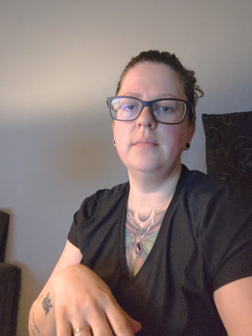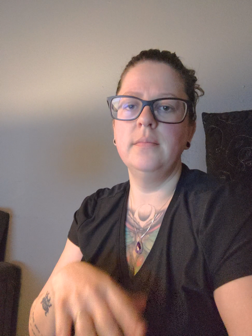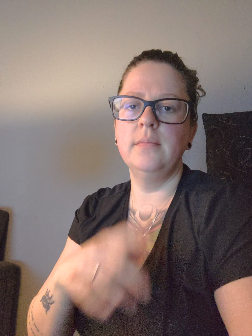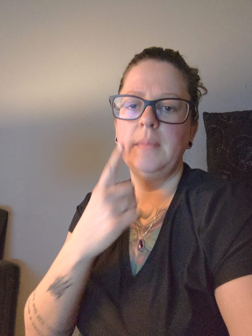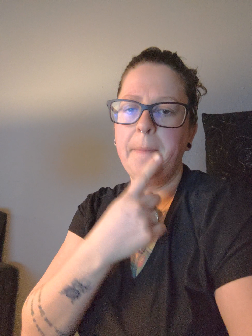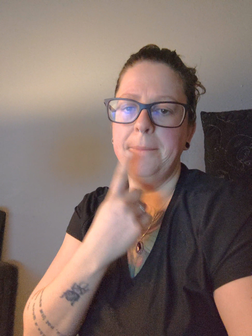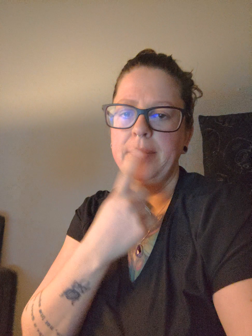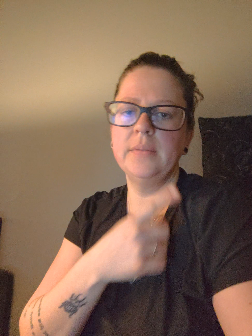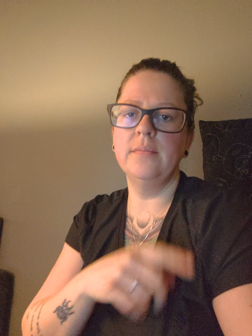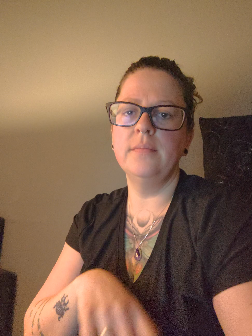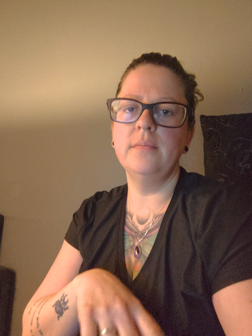lips